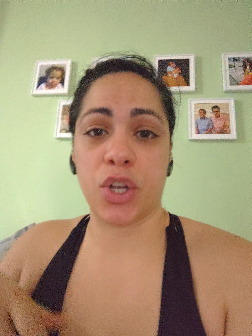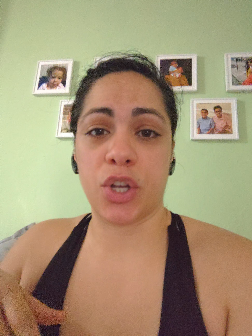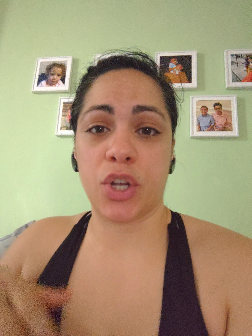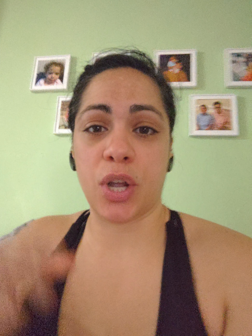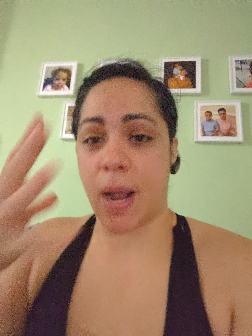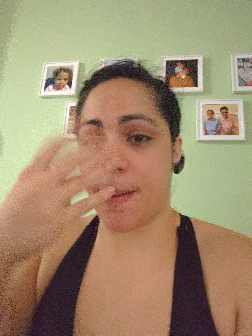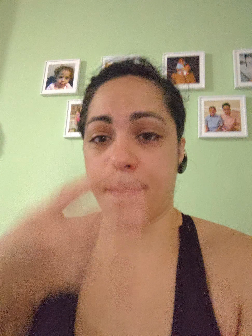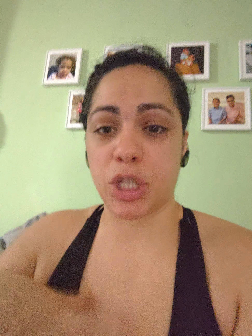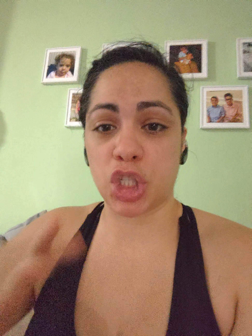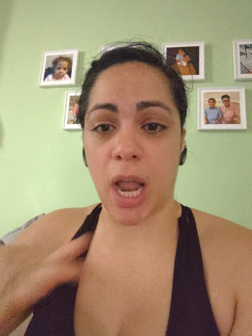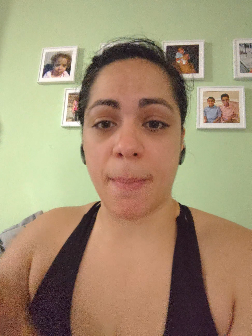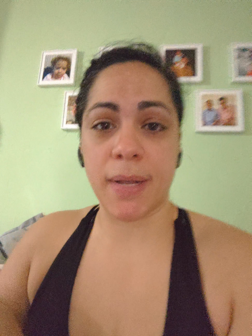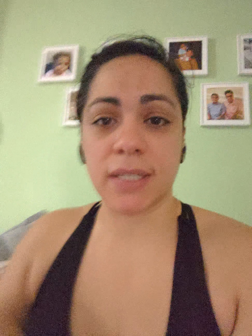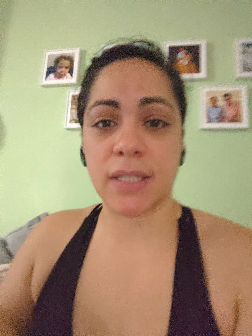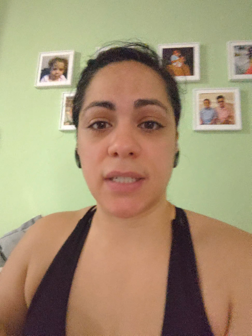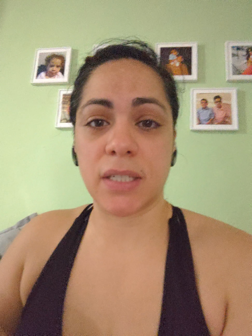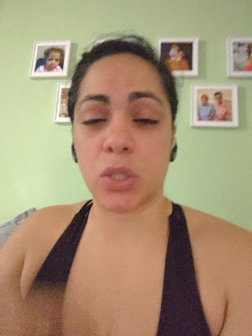pajamas